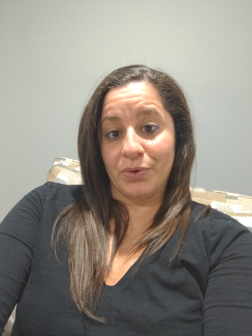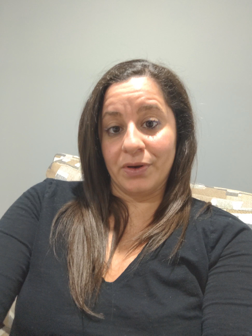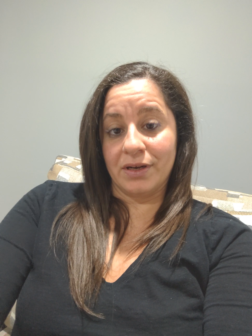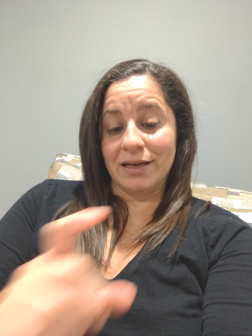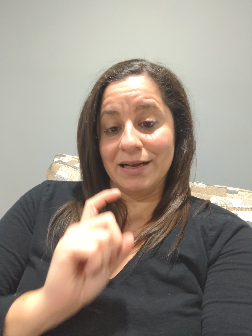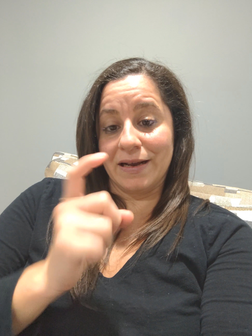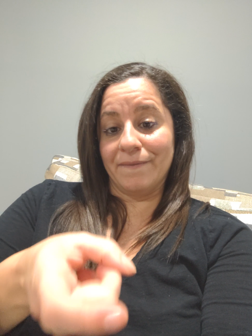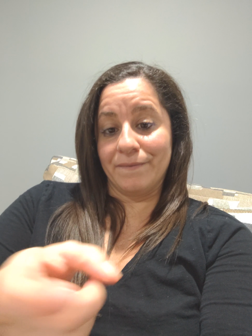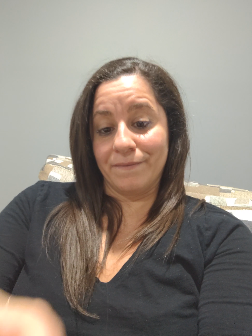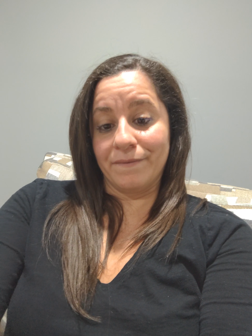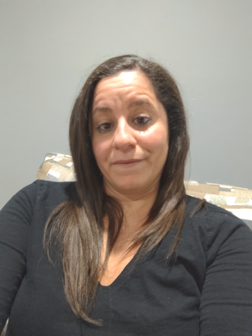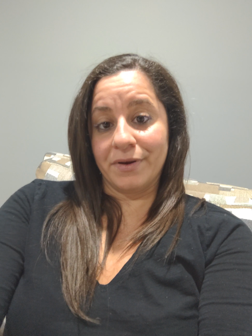gift